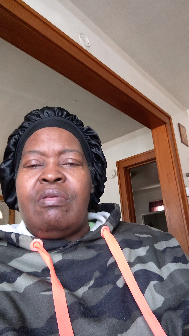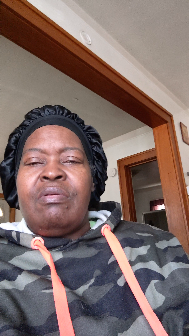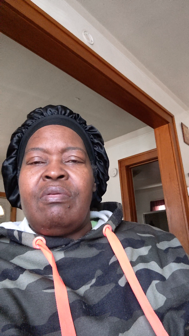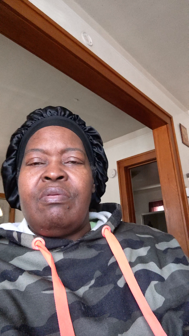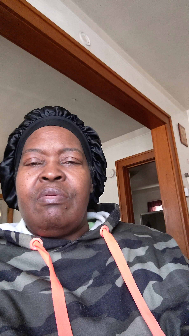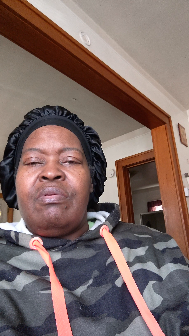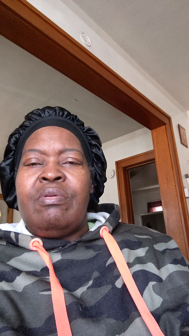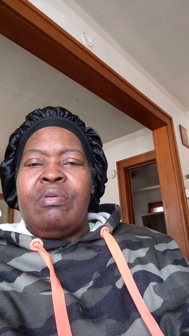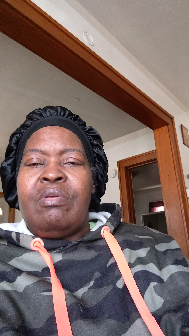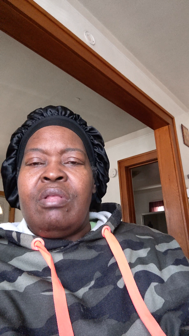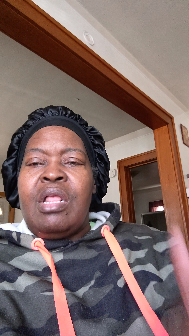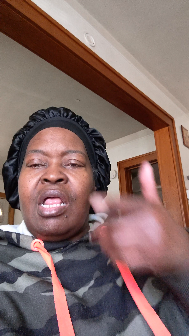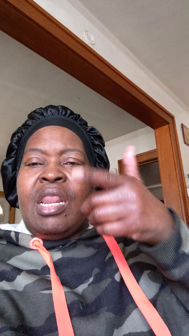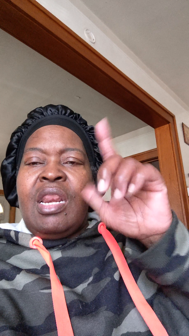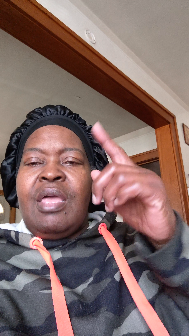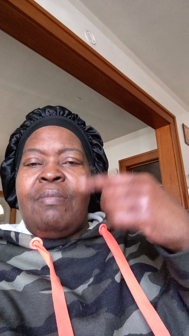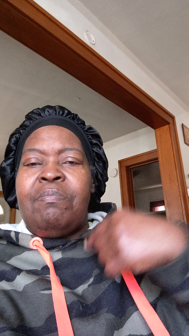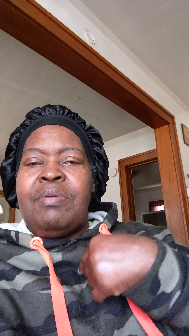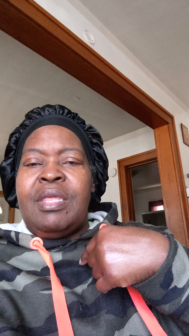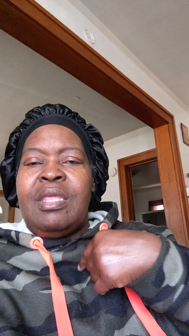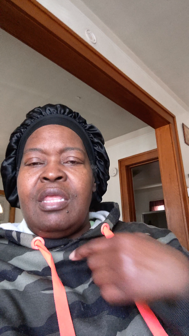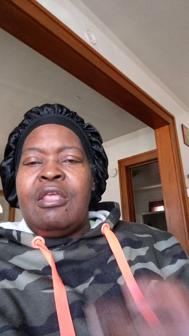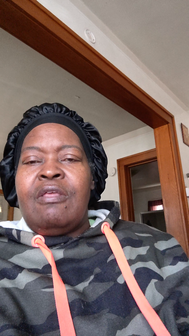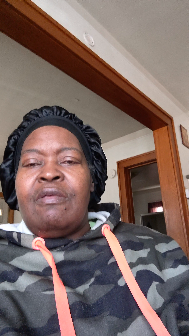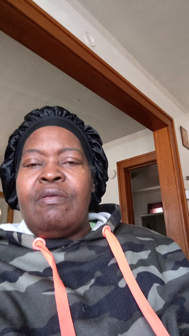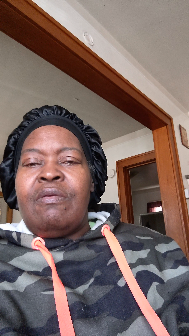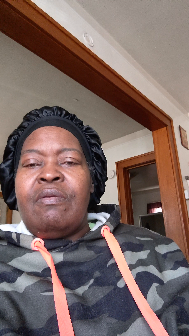let me